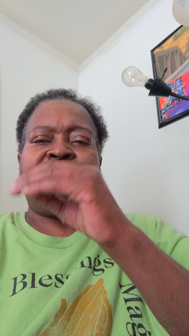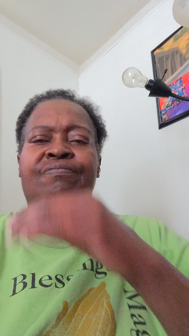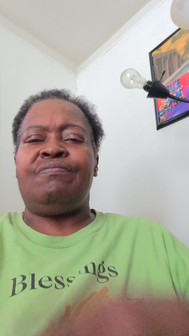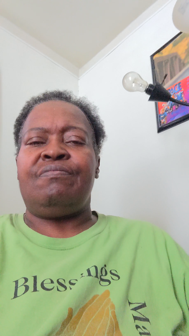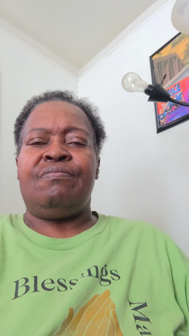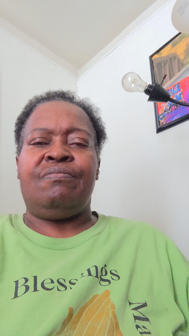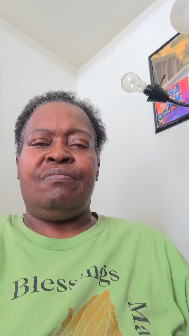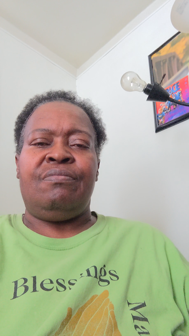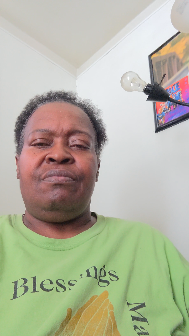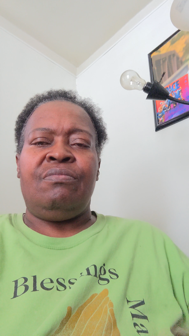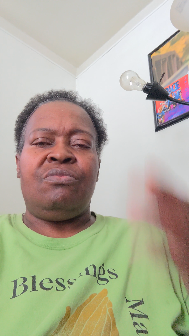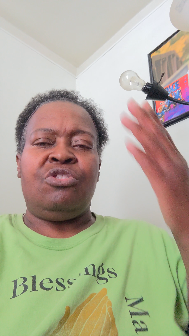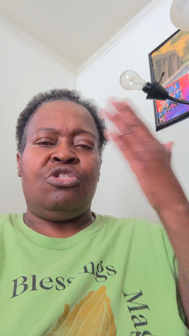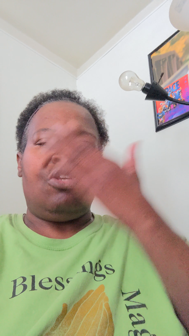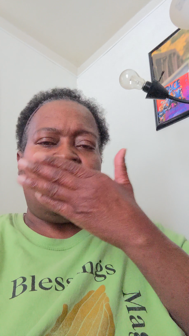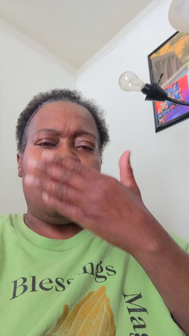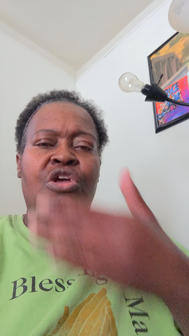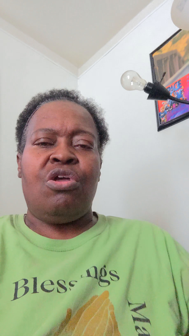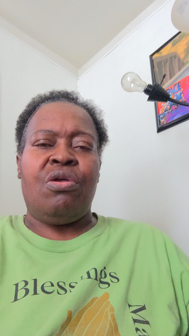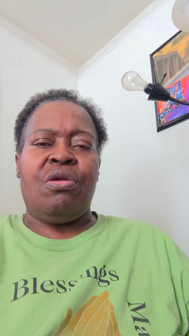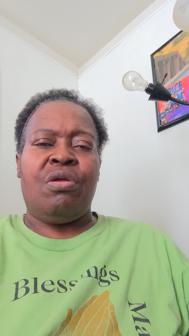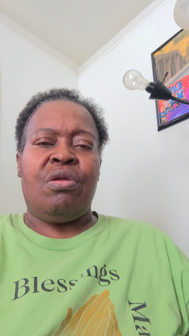dark